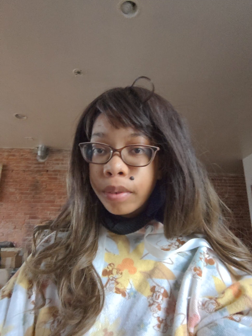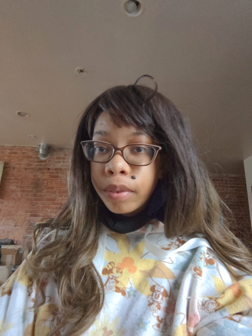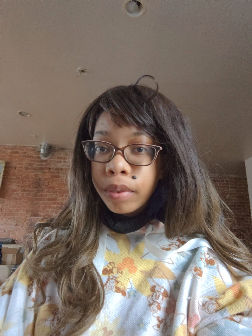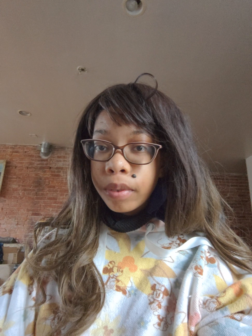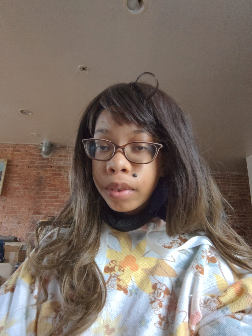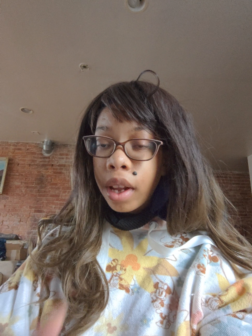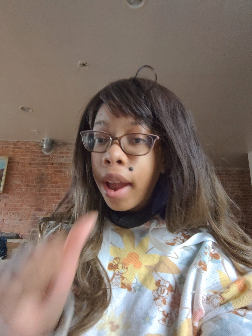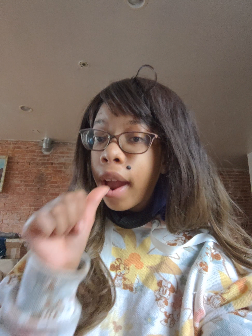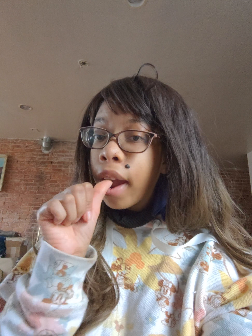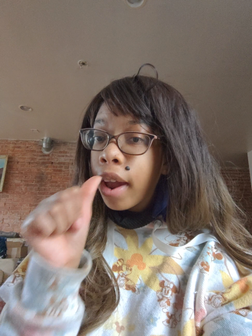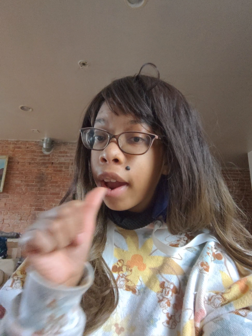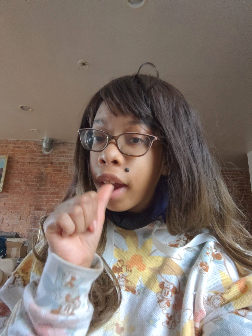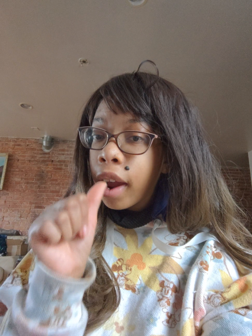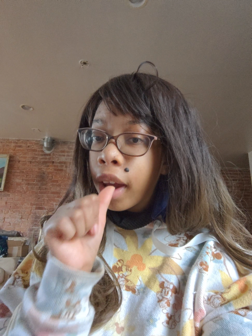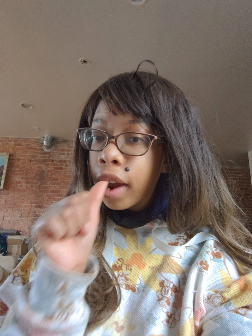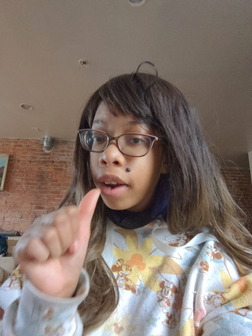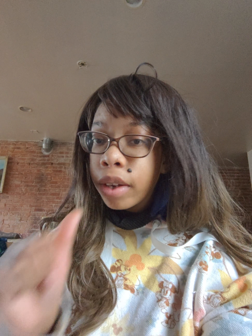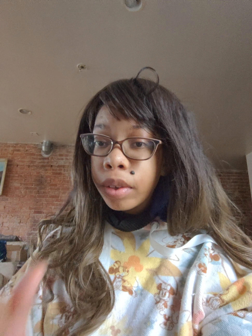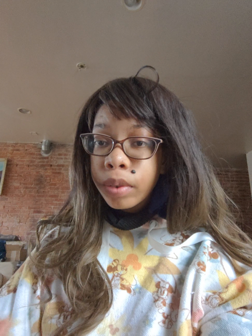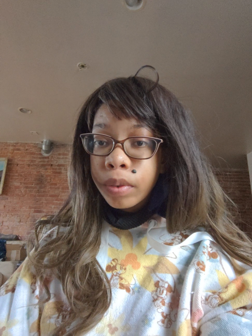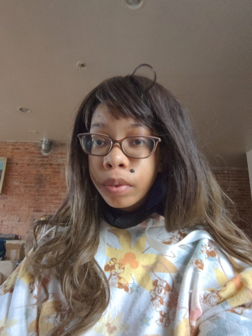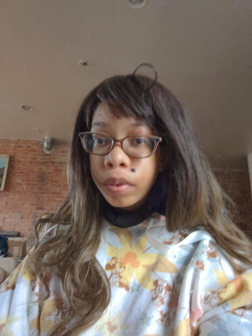nuts